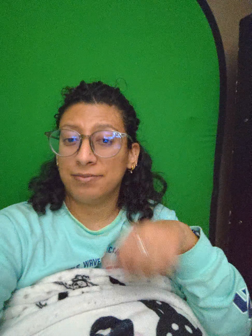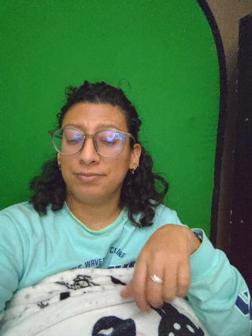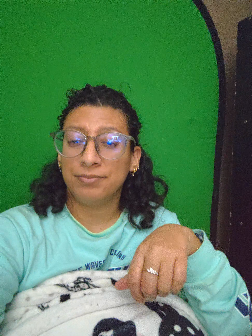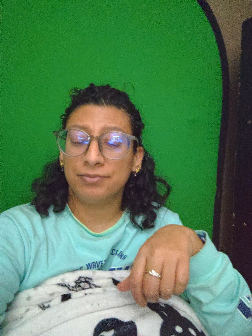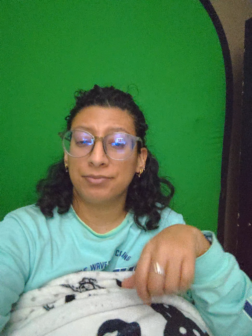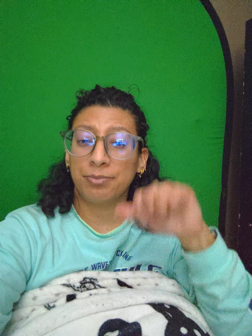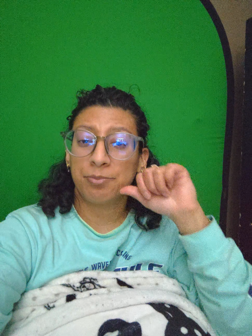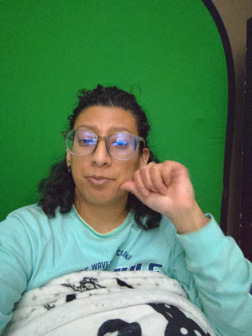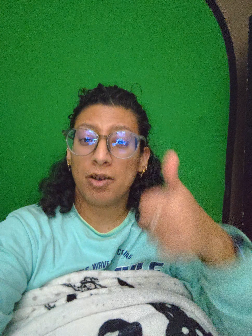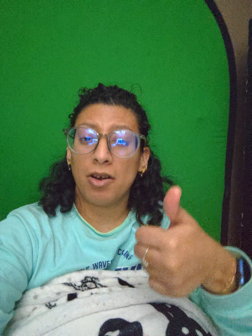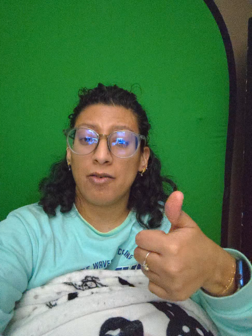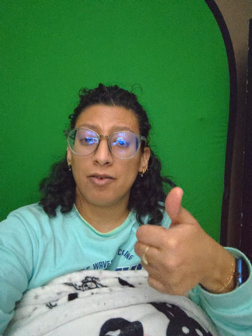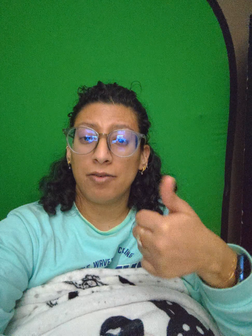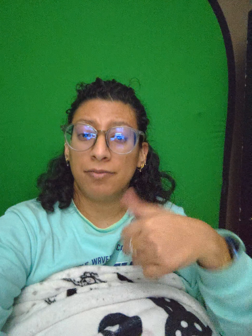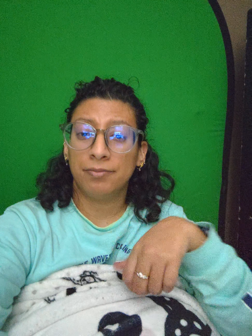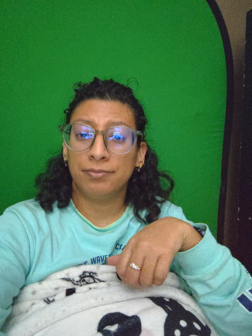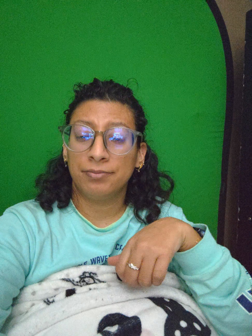tomorrow